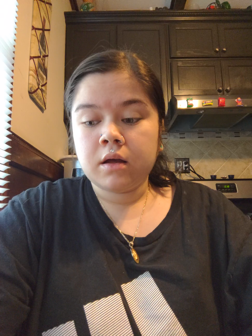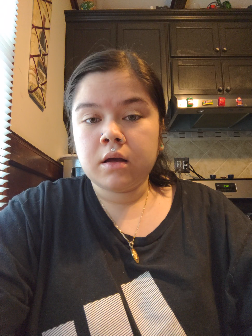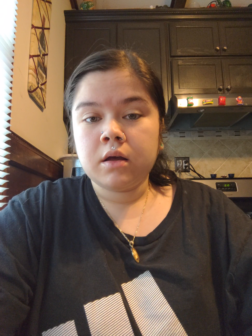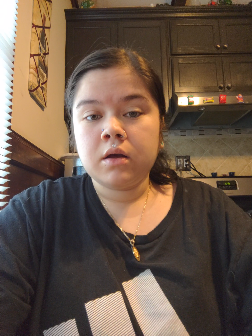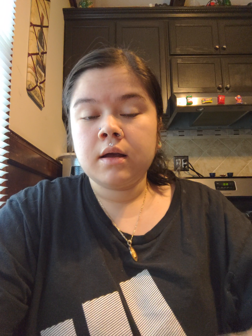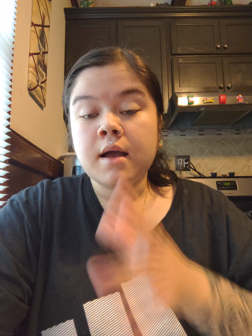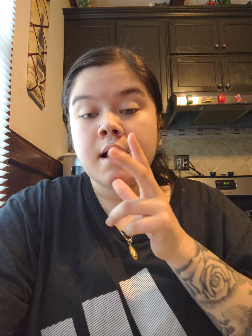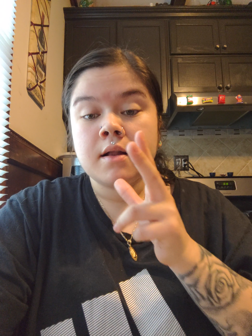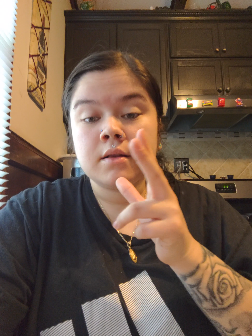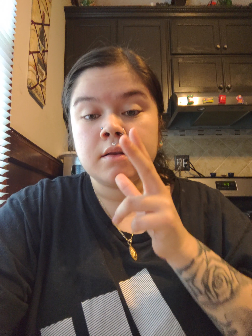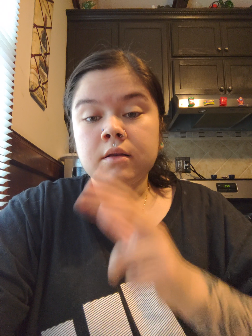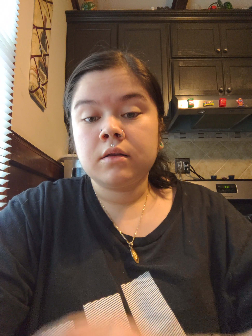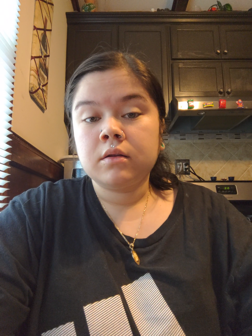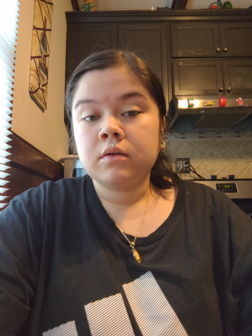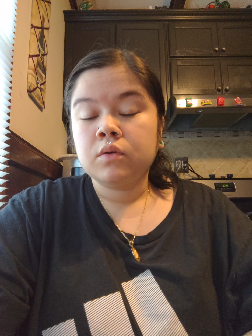hen